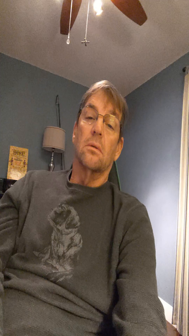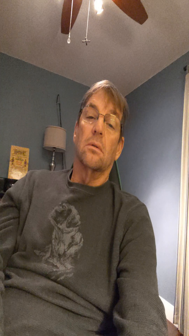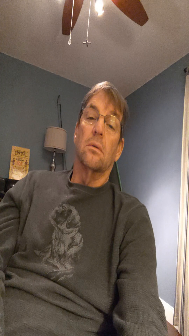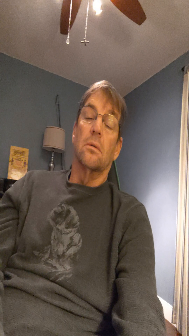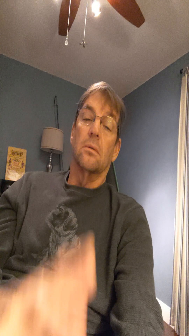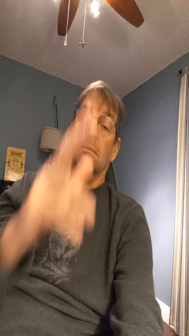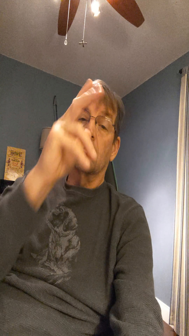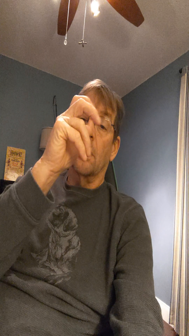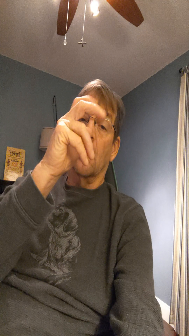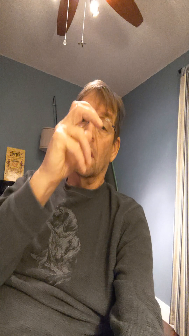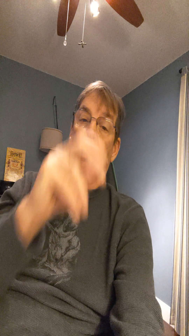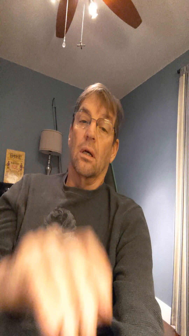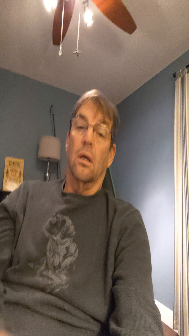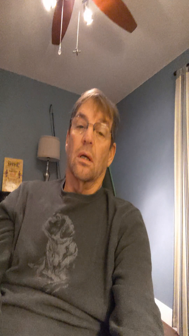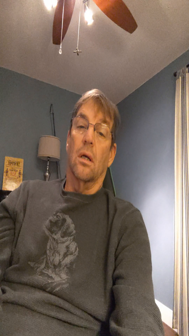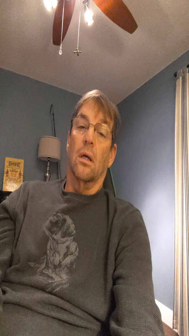bug